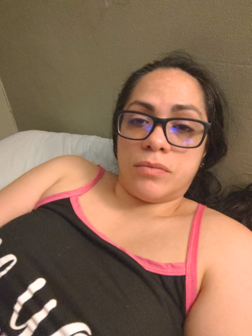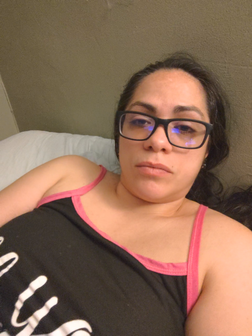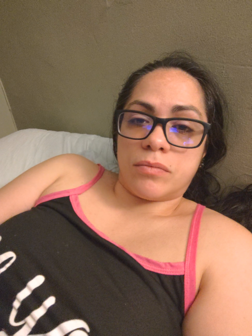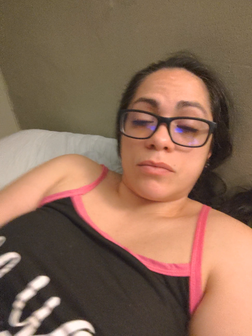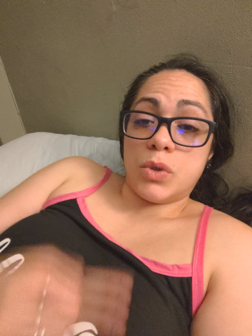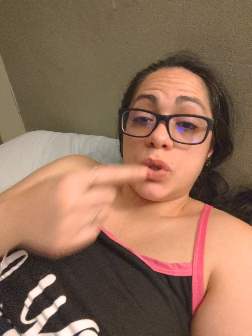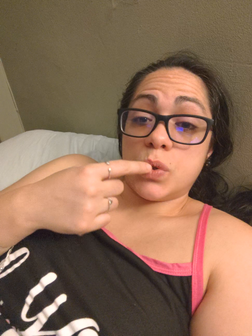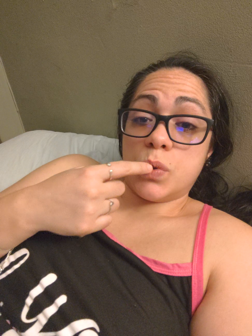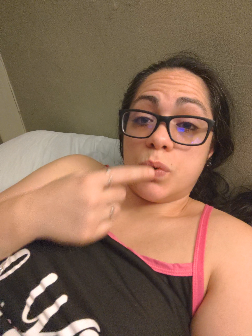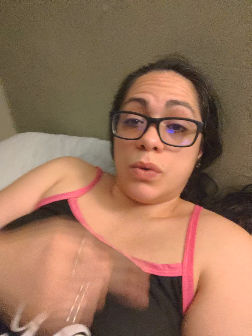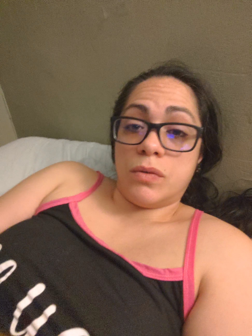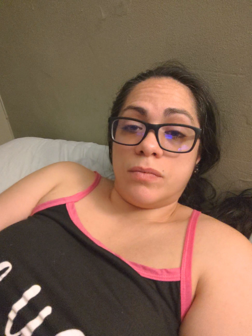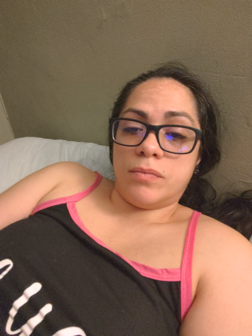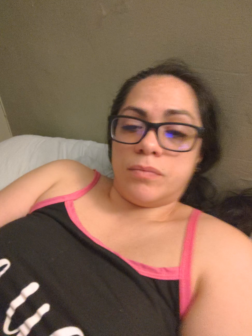tooth